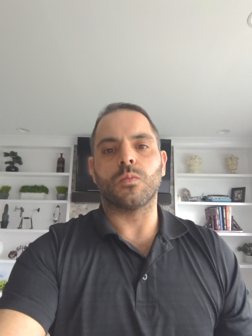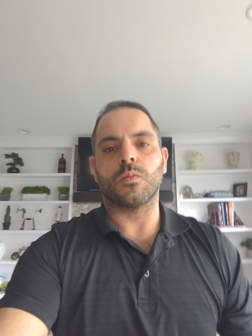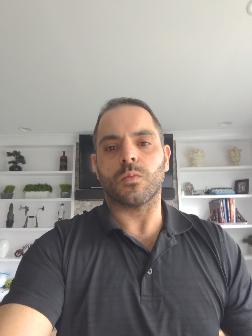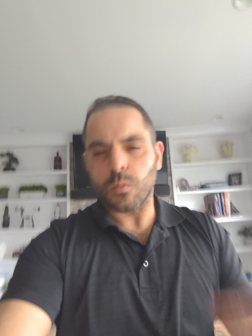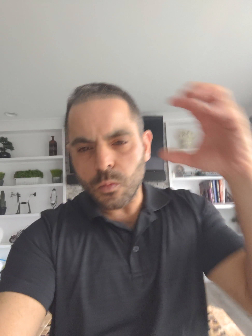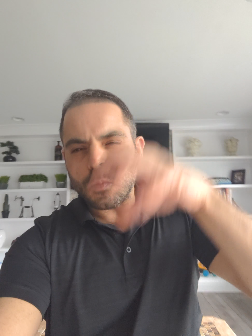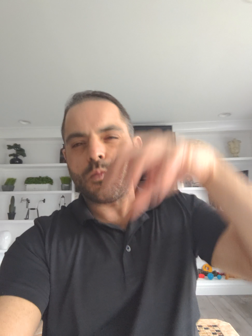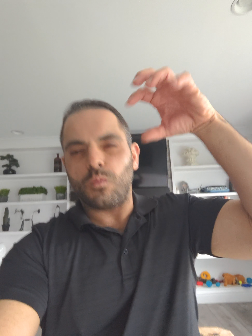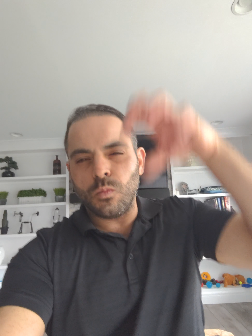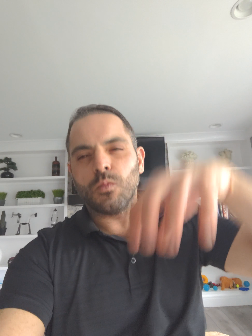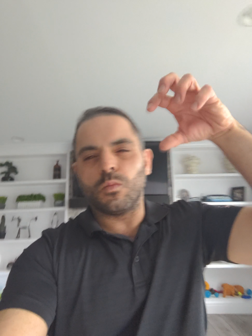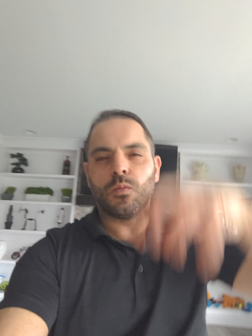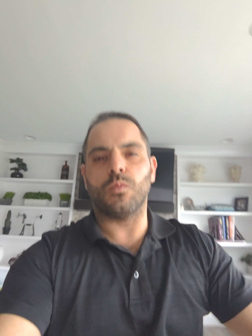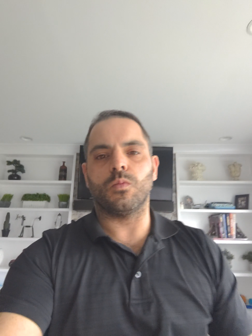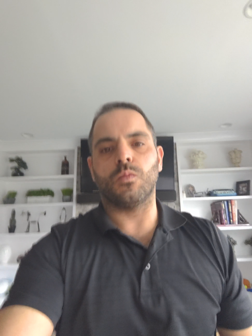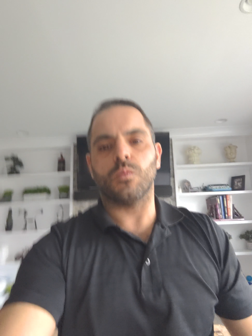rain